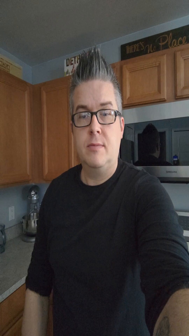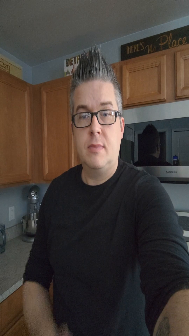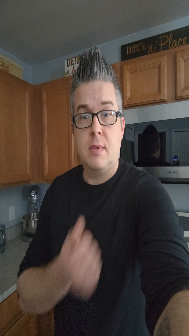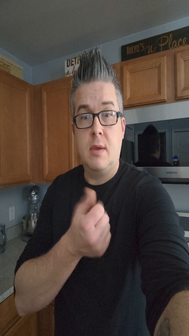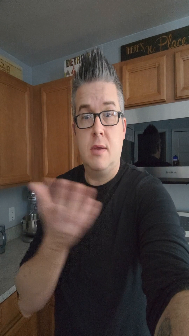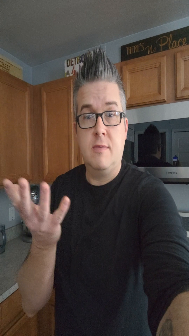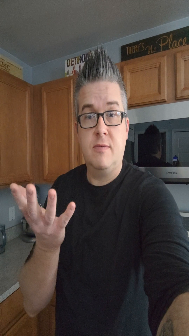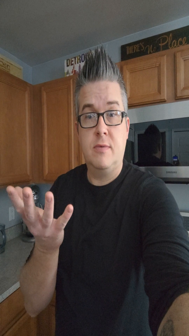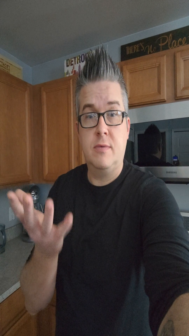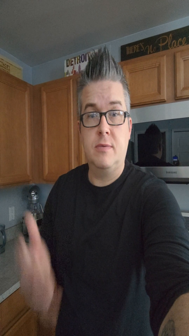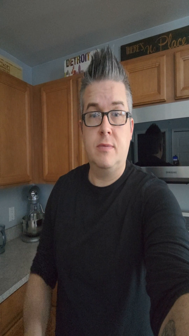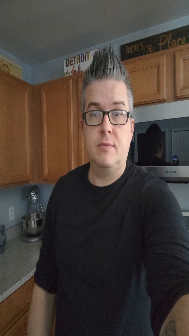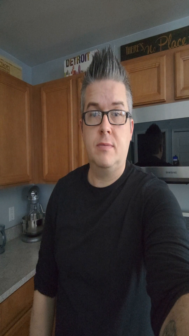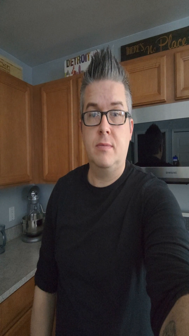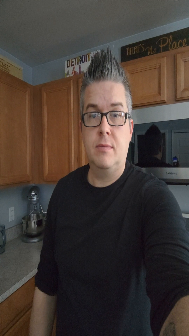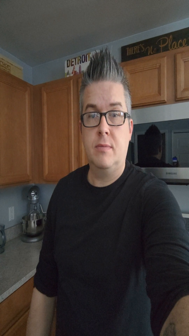every